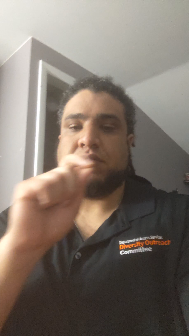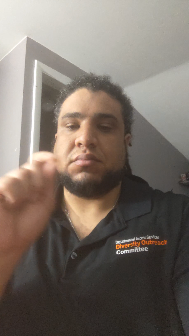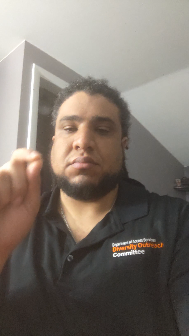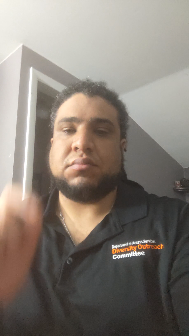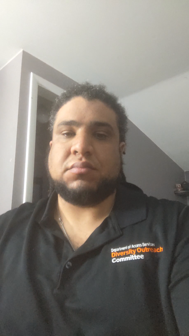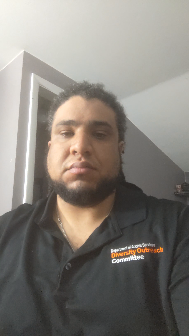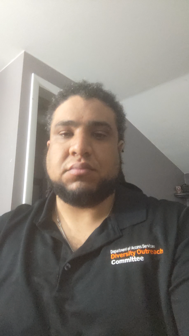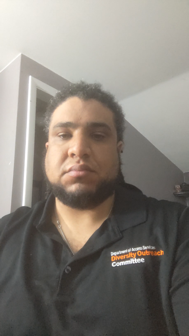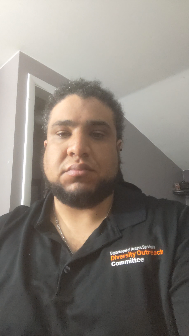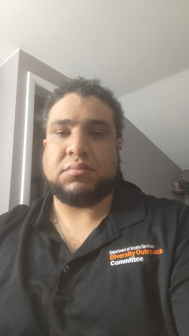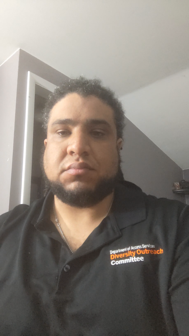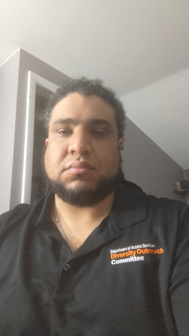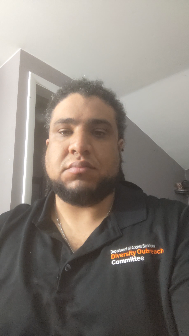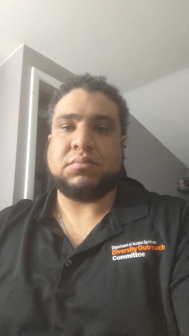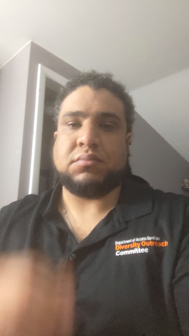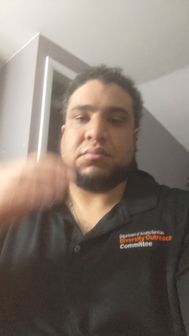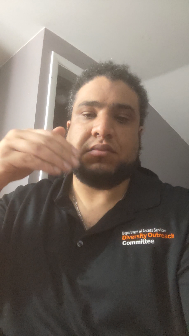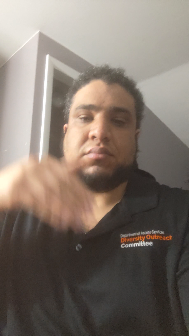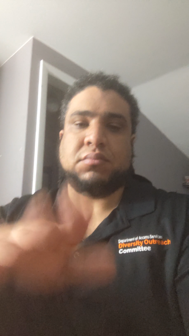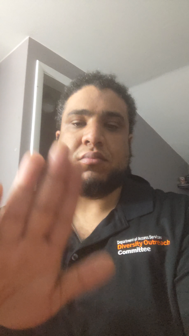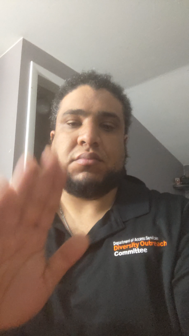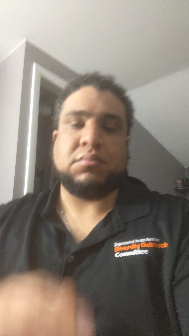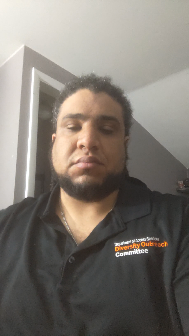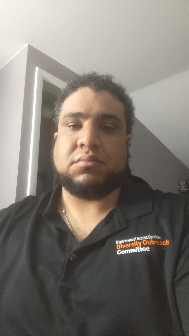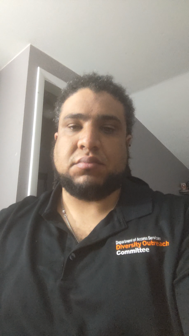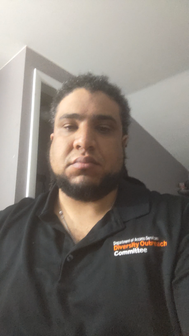enter